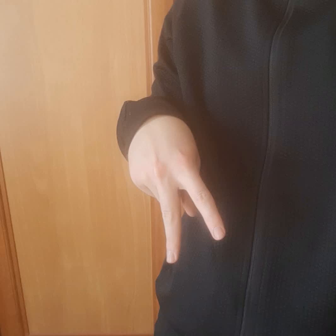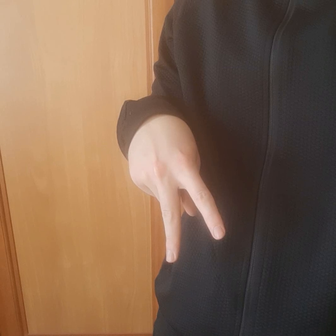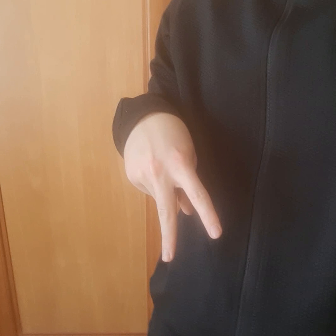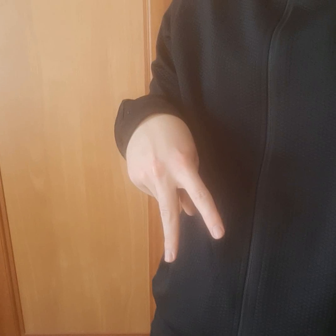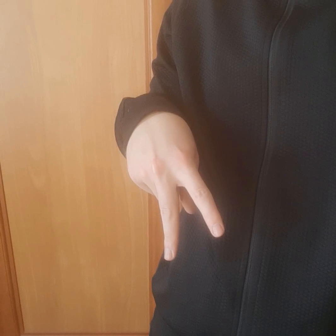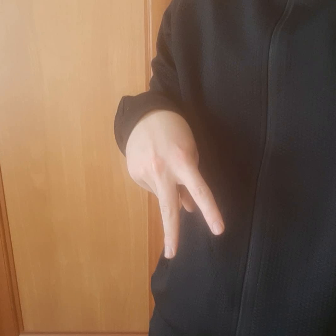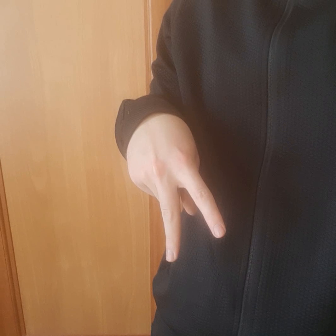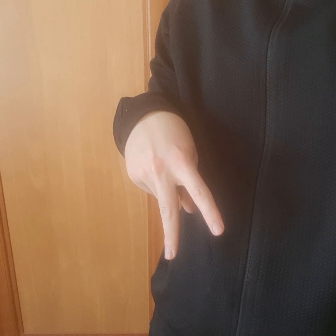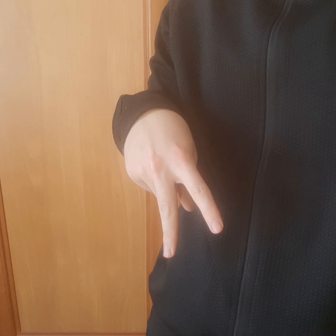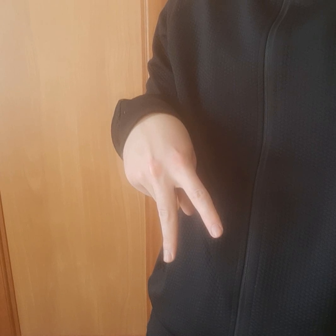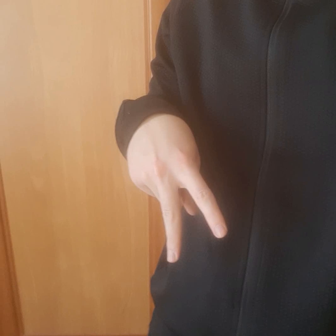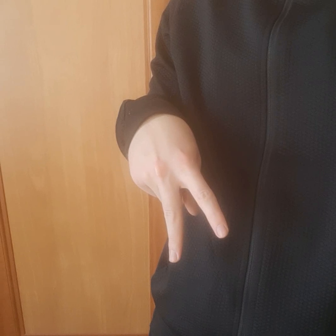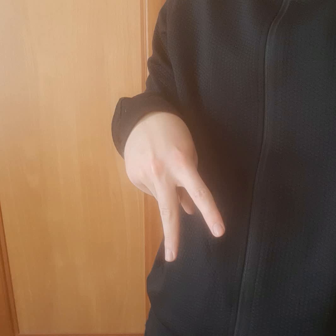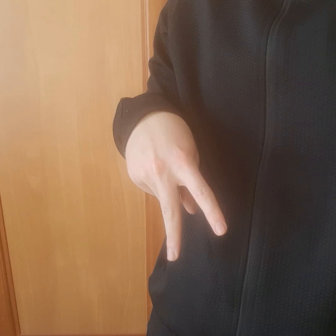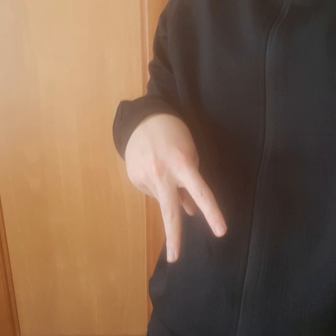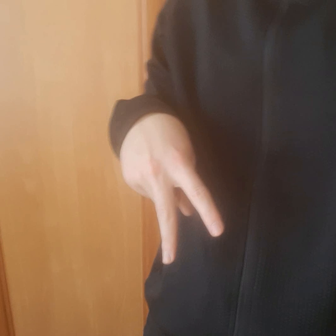Л